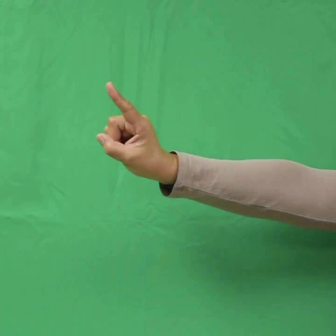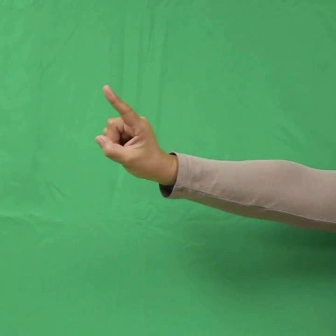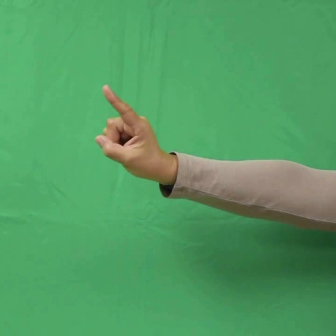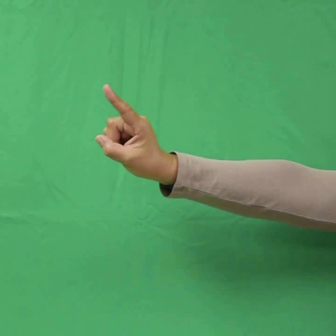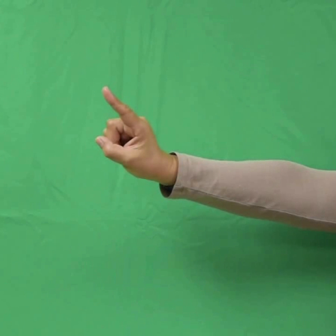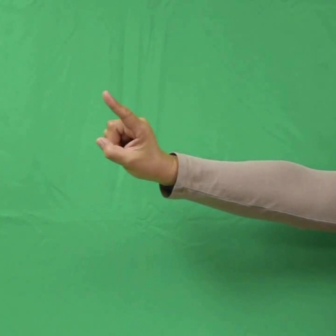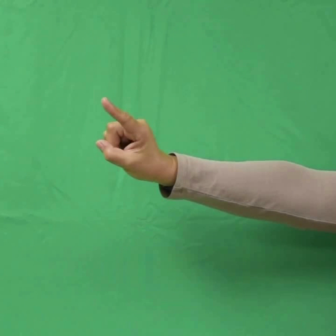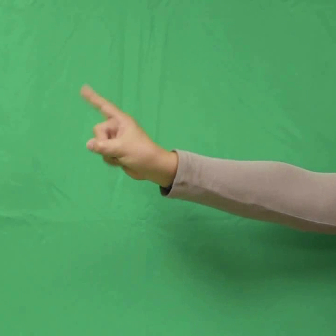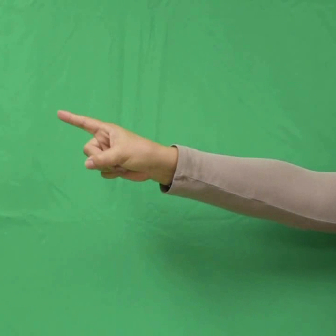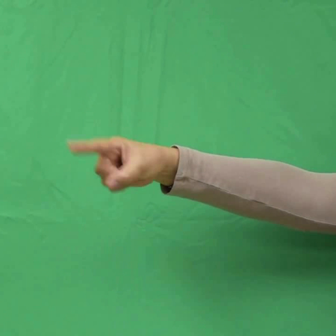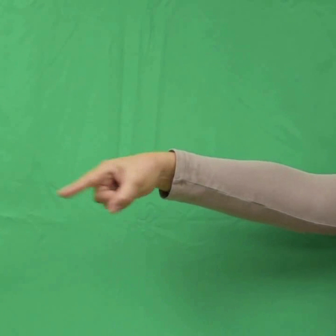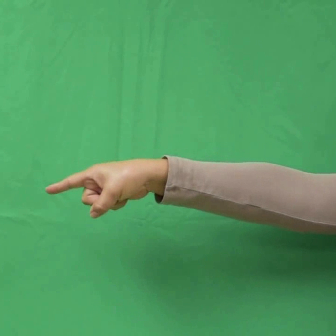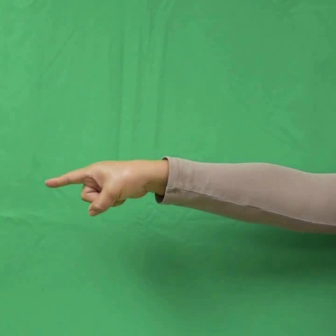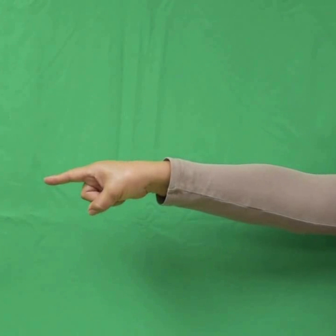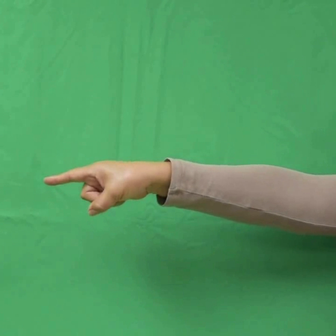Z